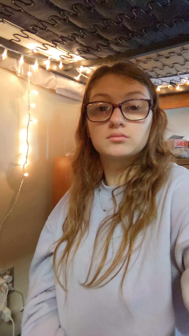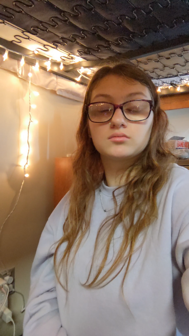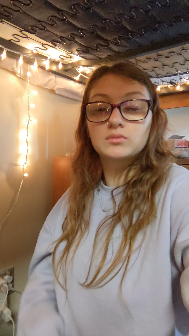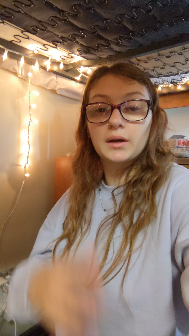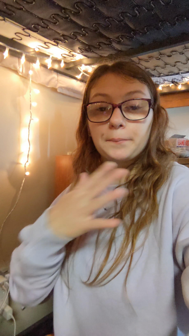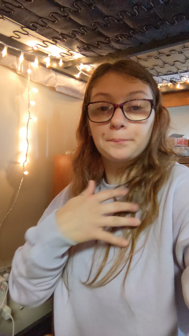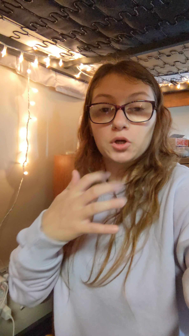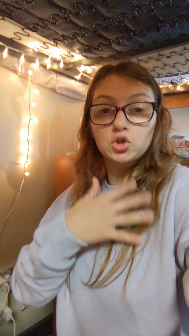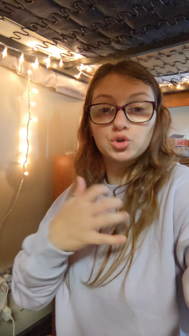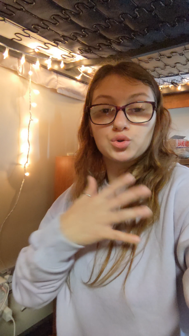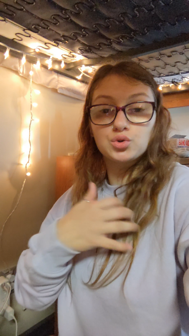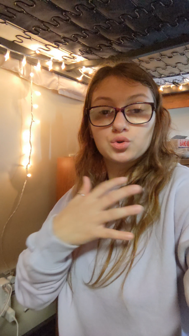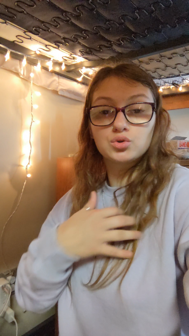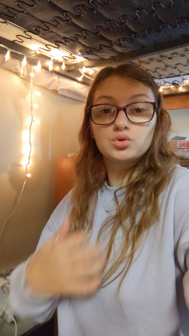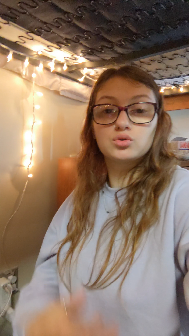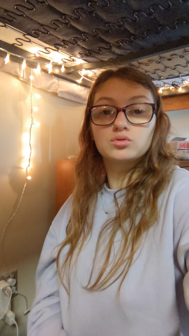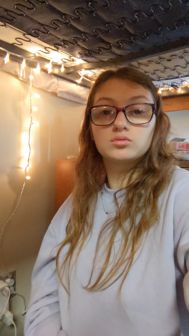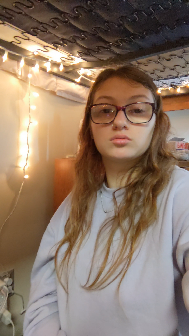bear